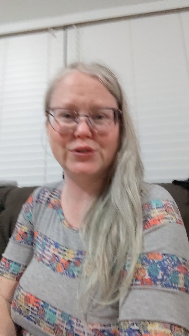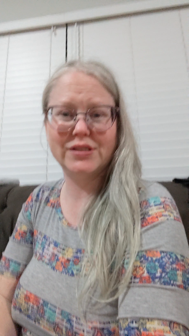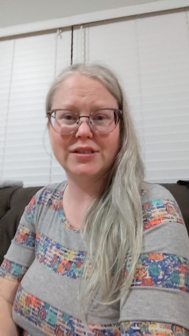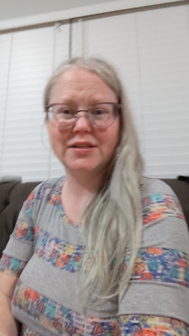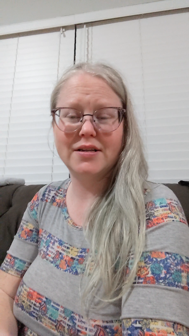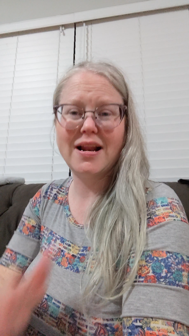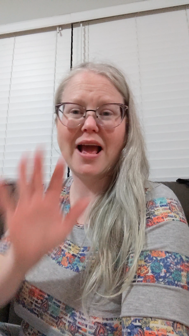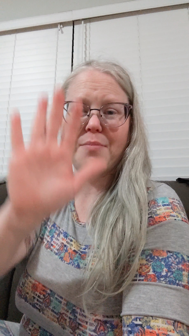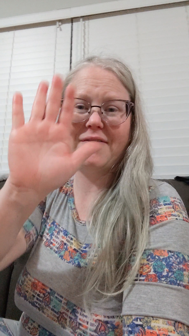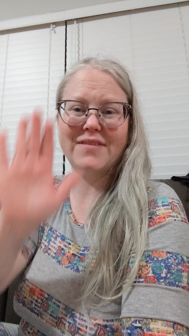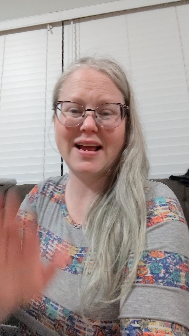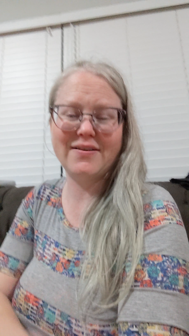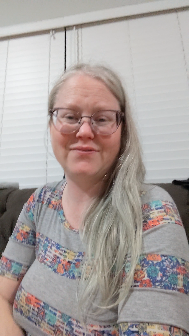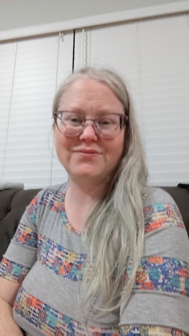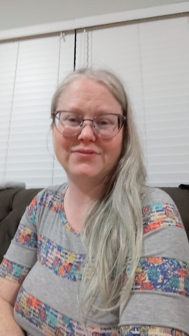give me five